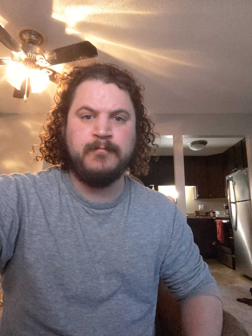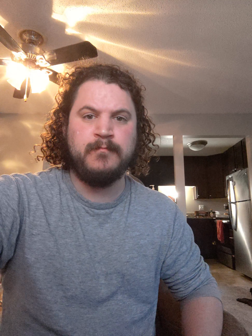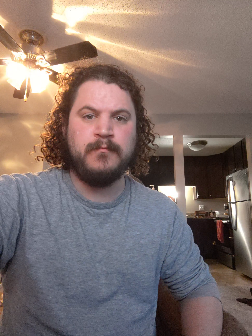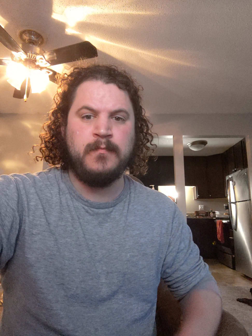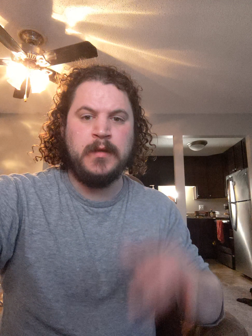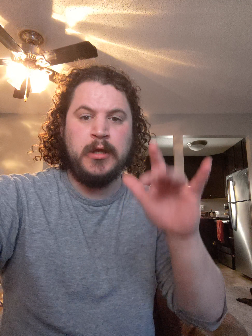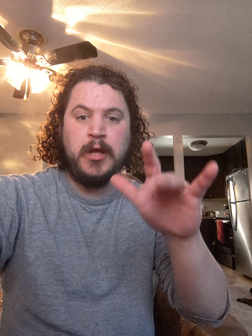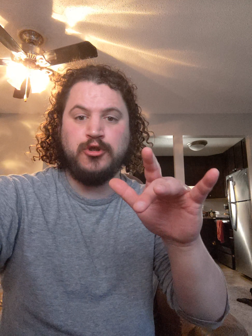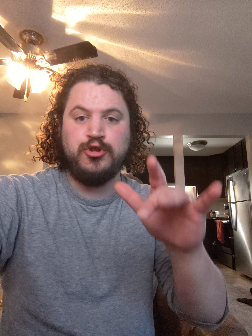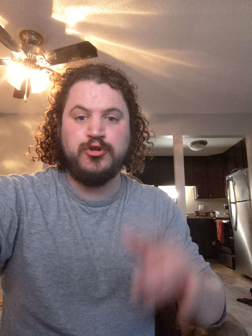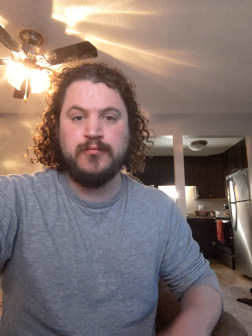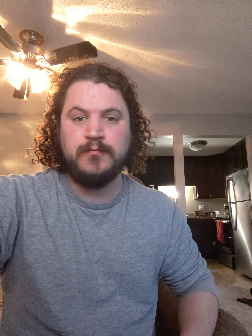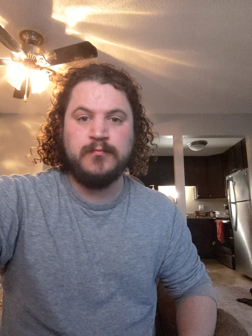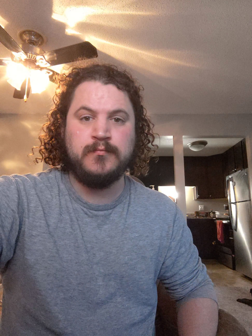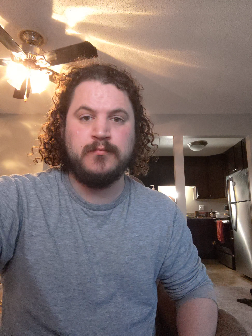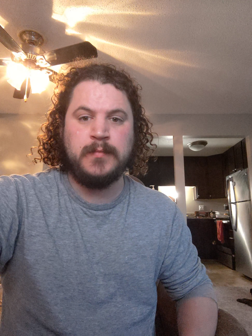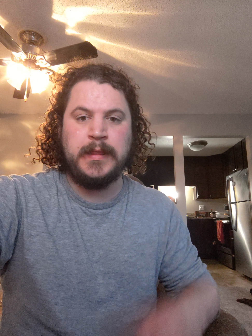touch